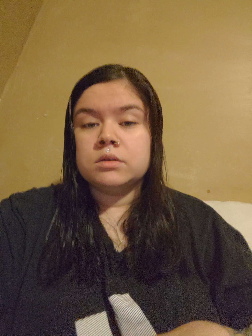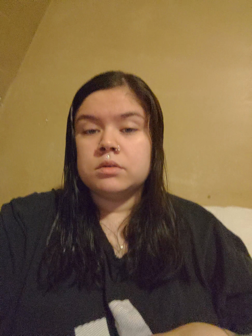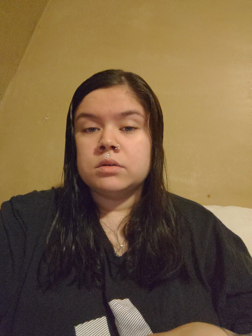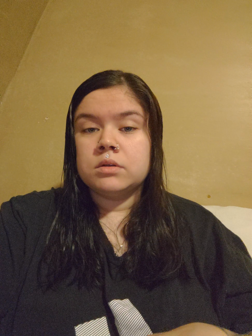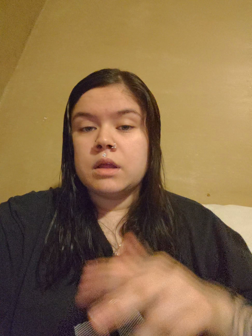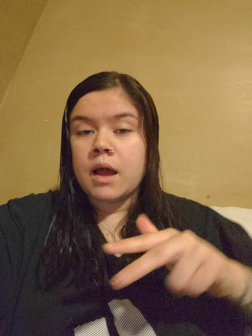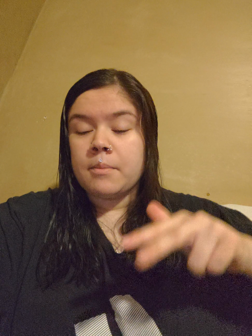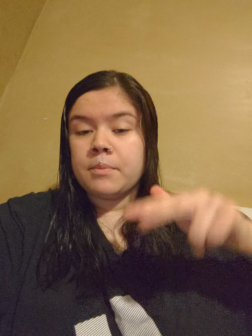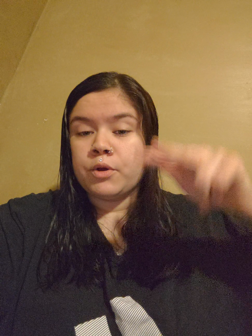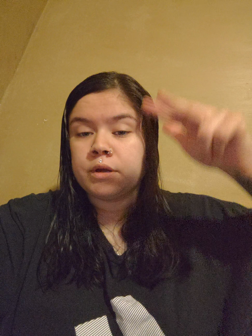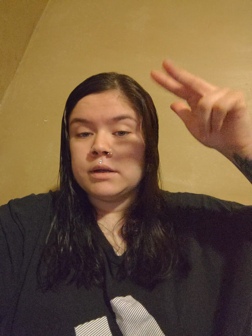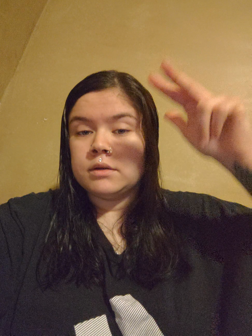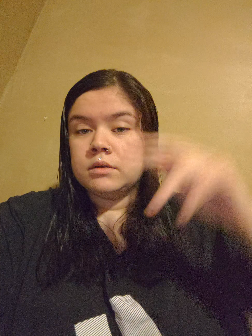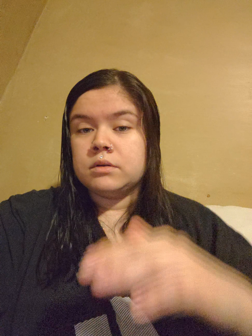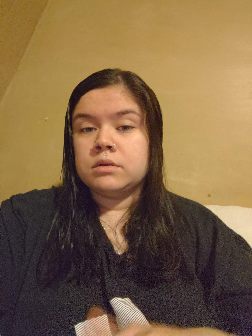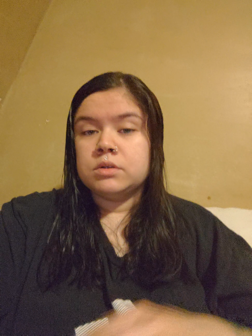helicopter